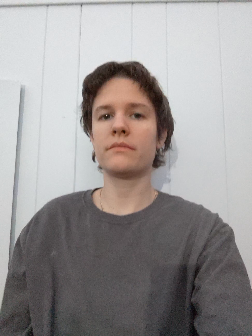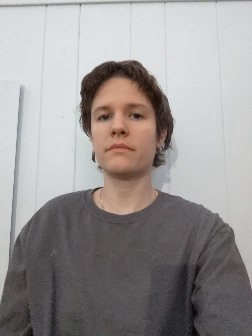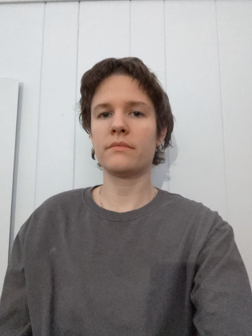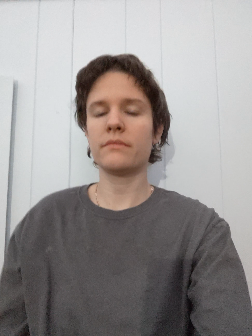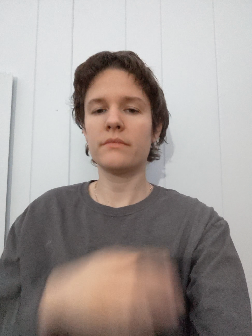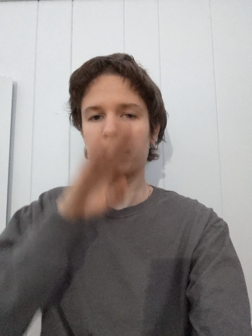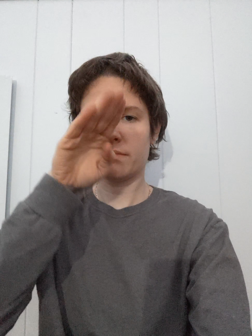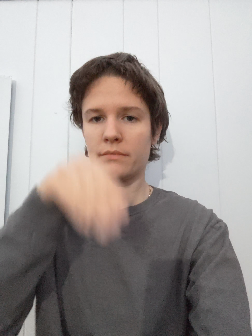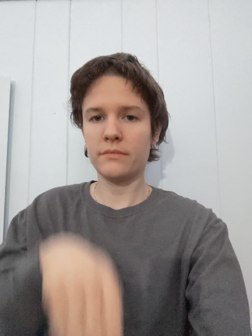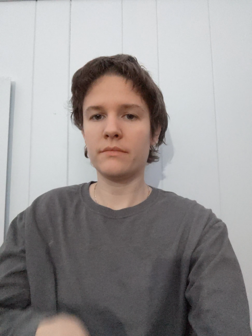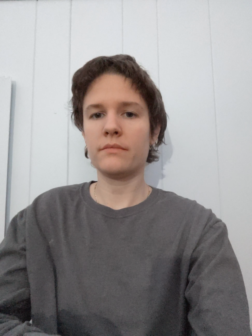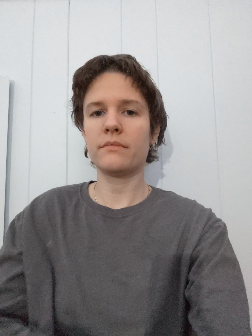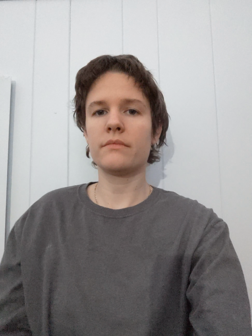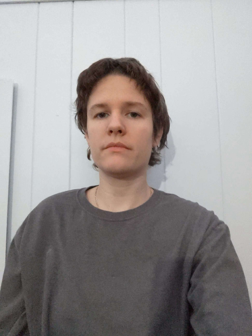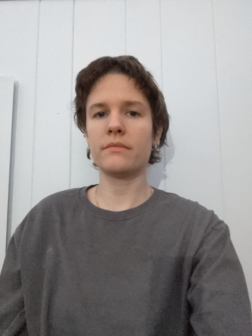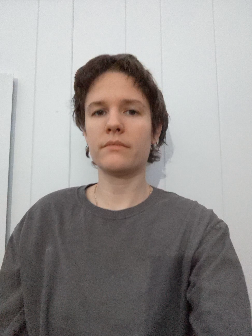elephant